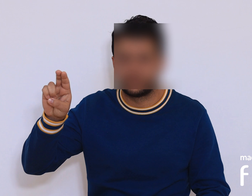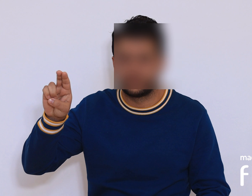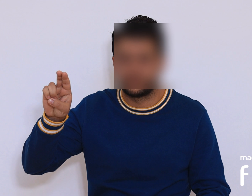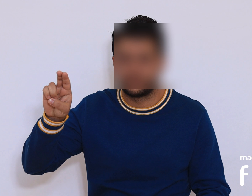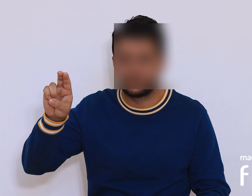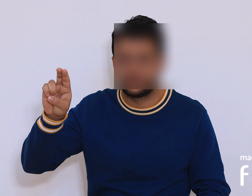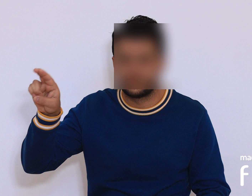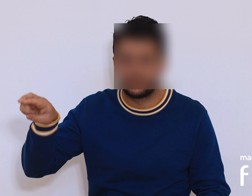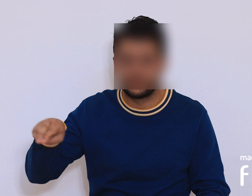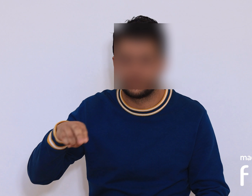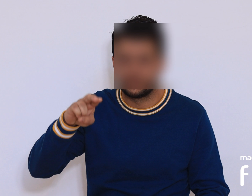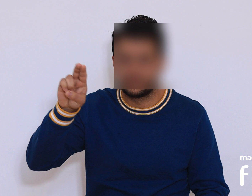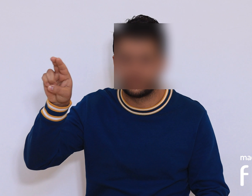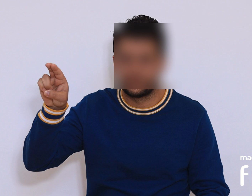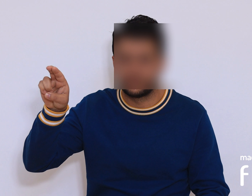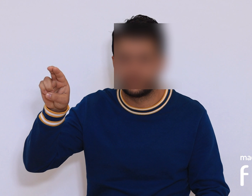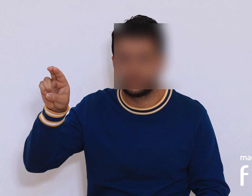ہ